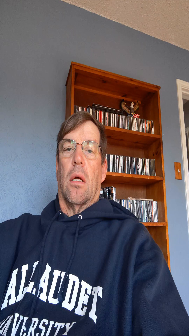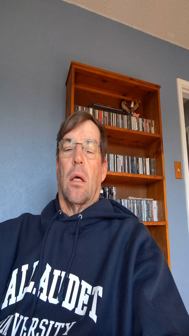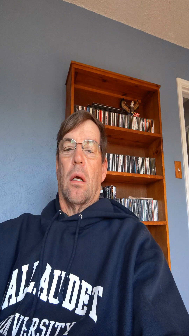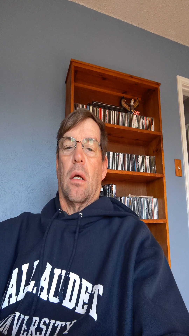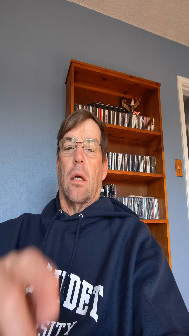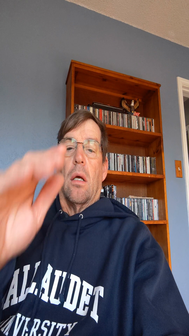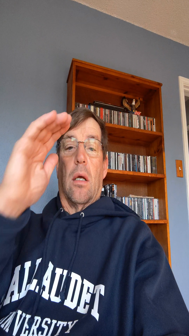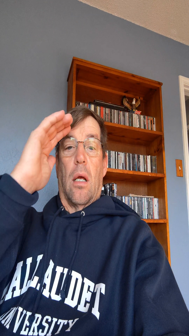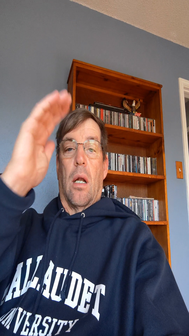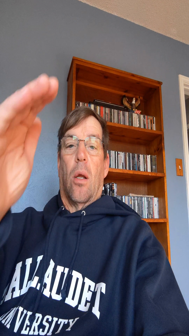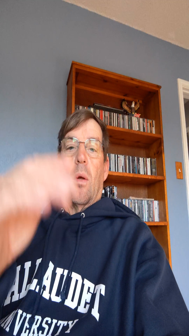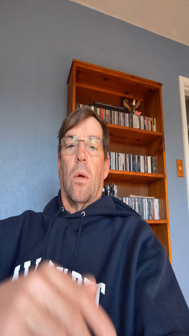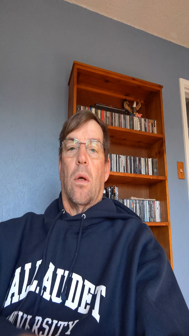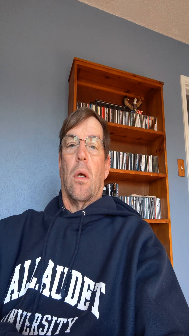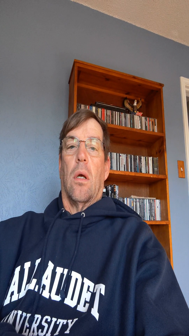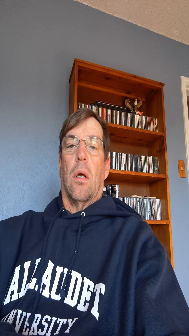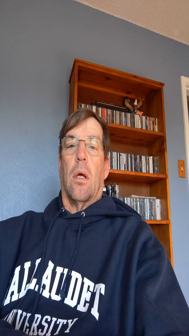hello